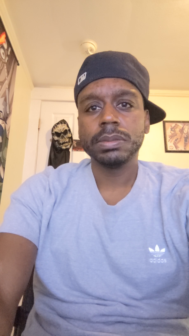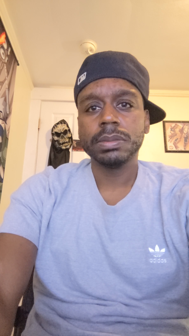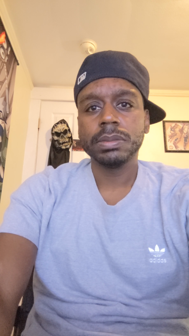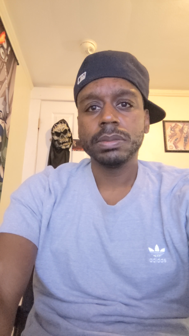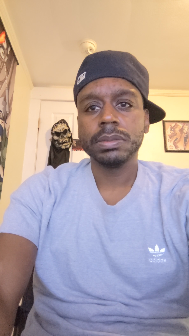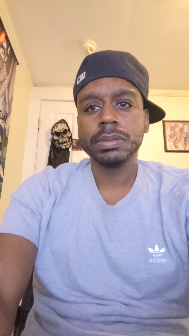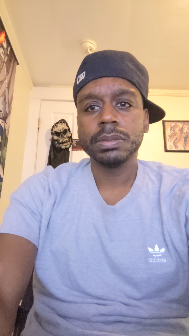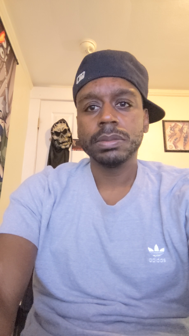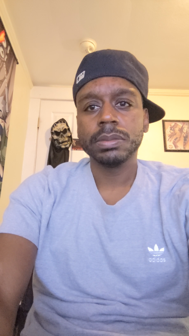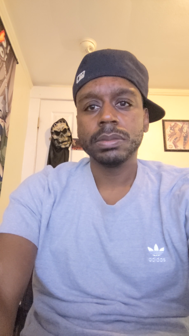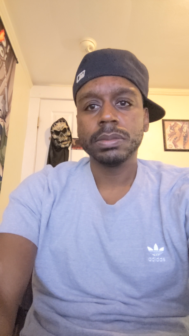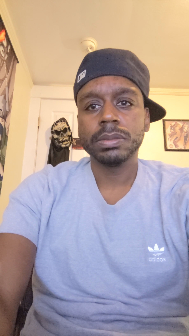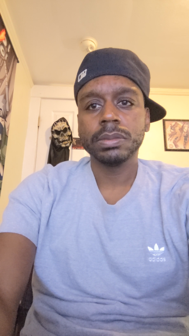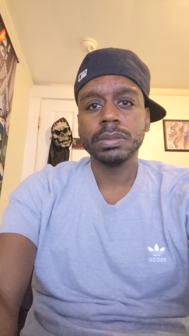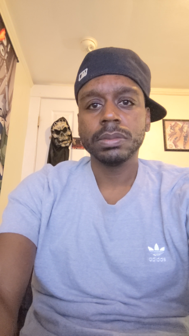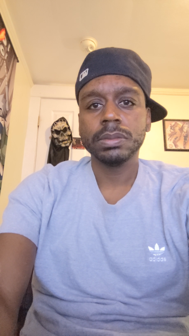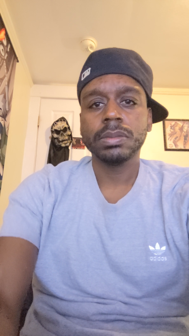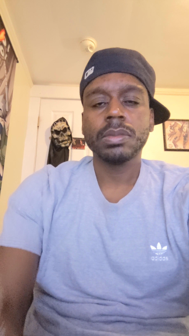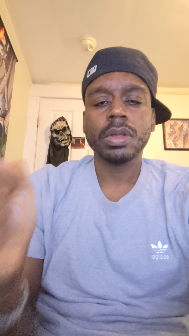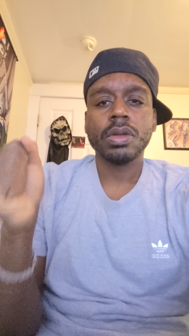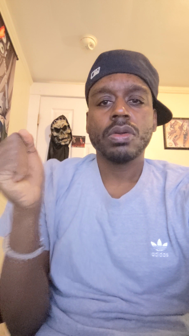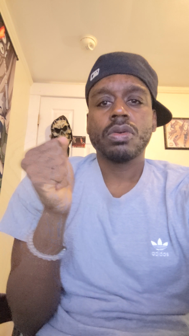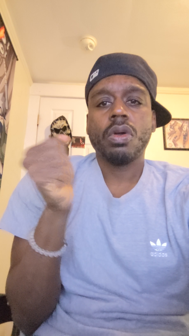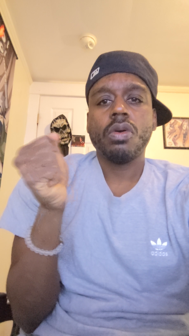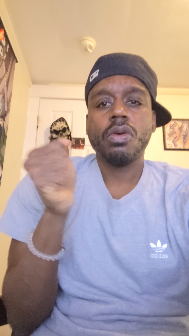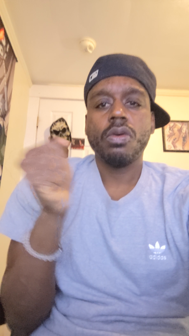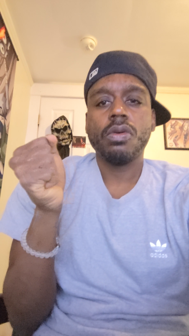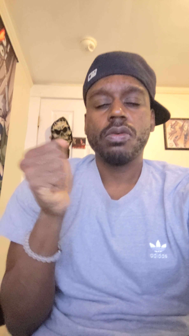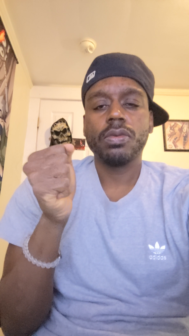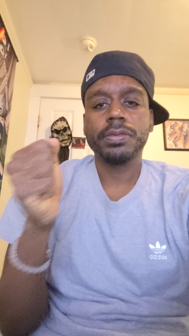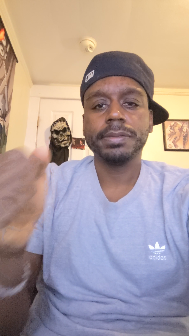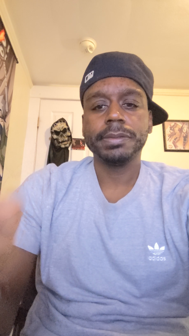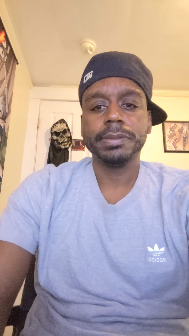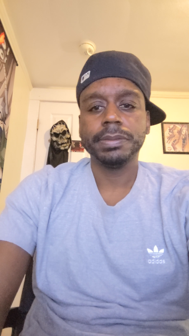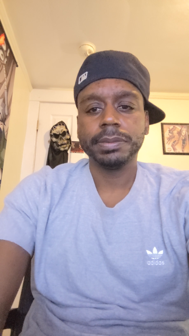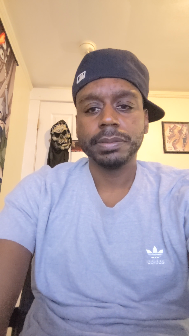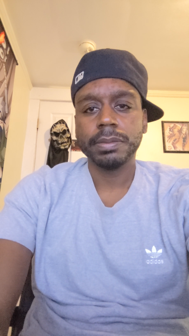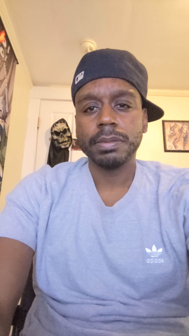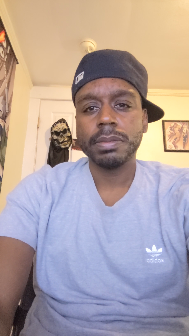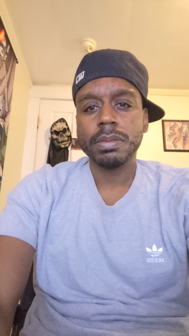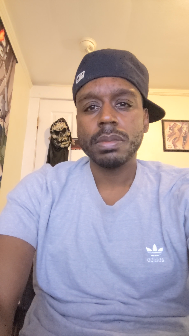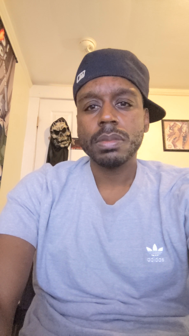cold